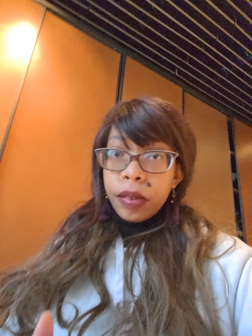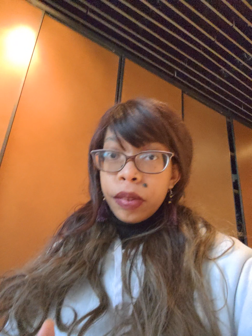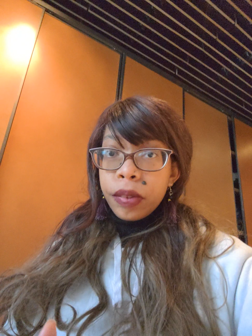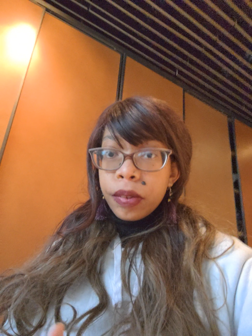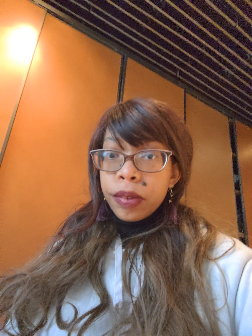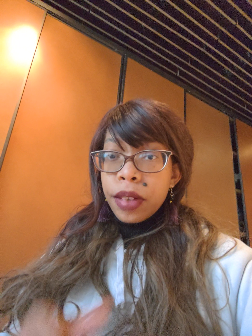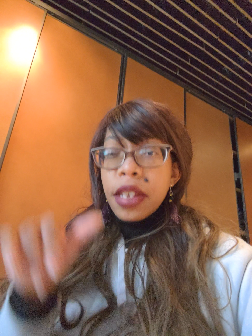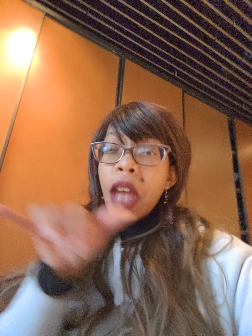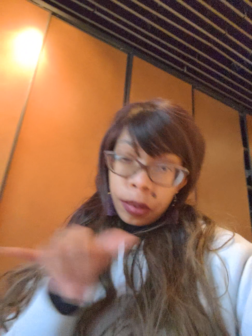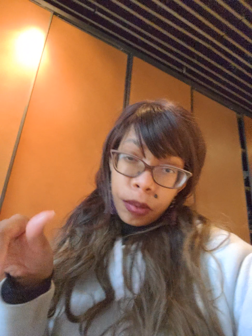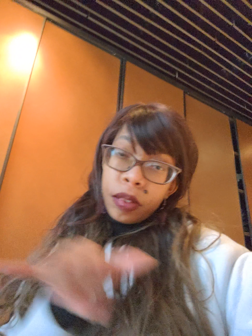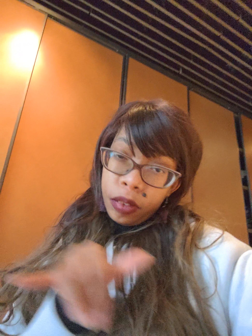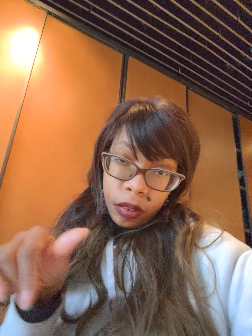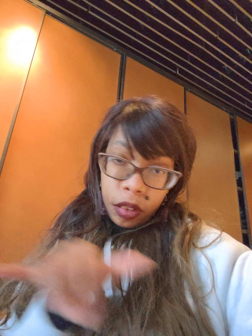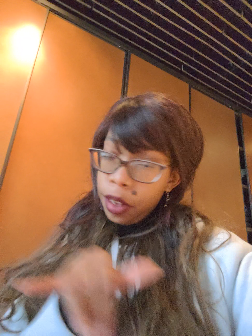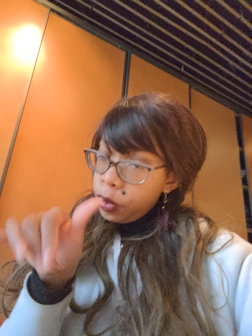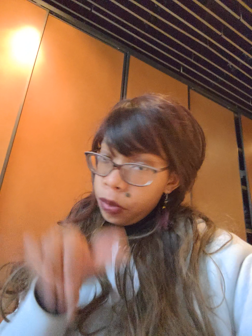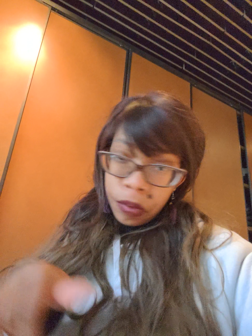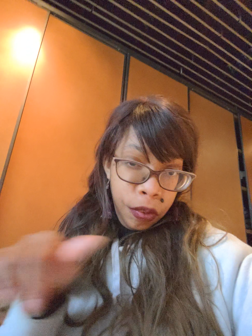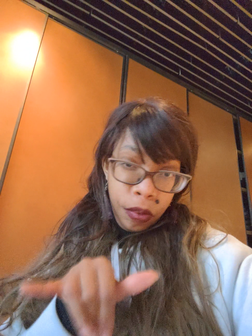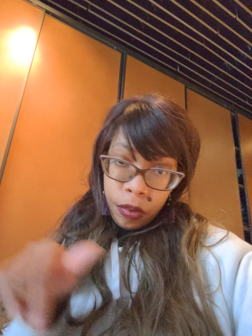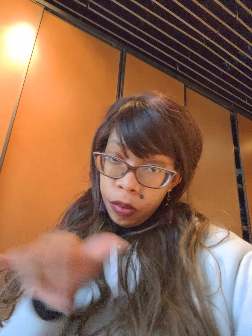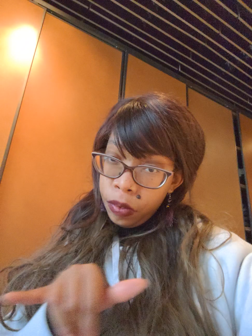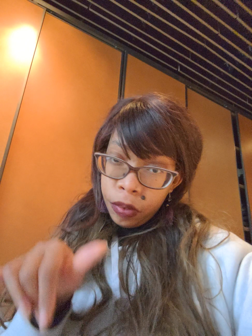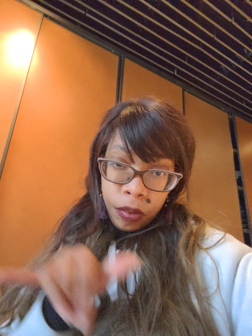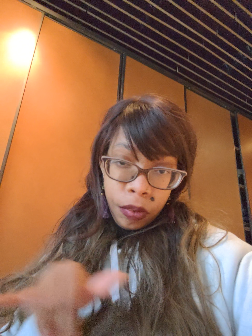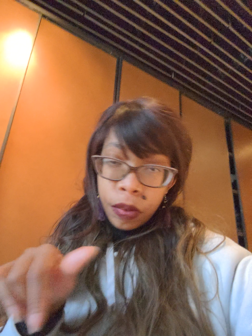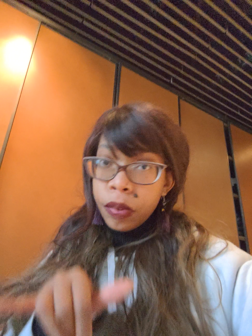same